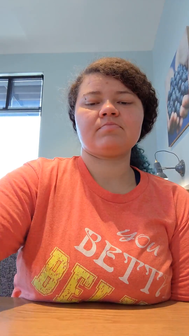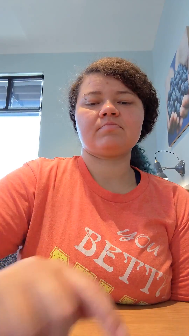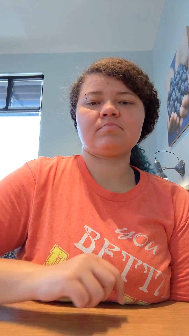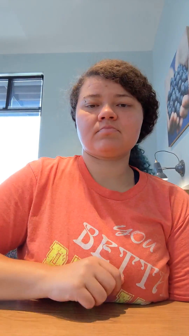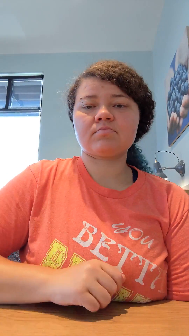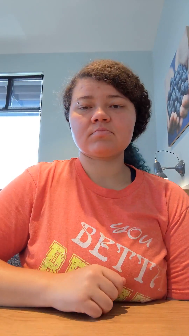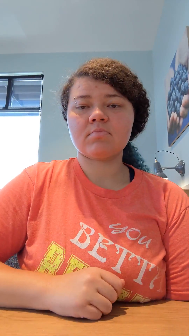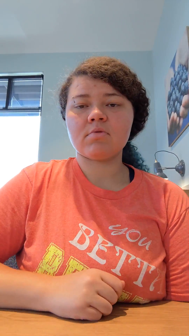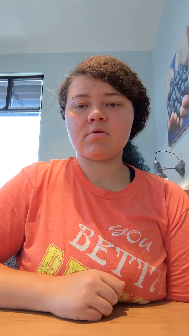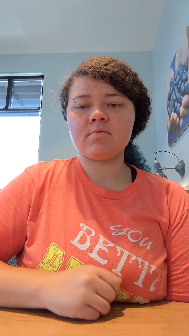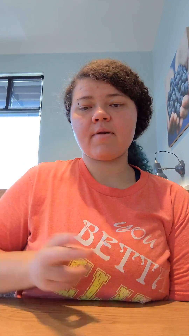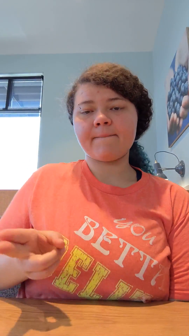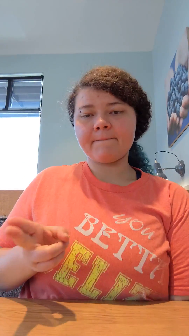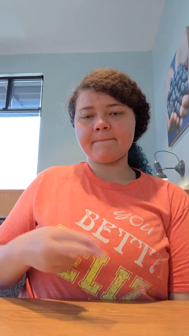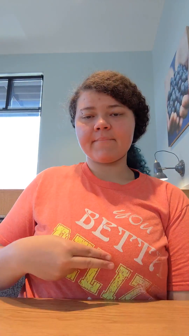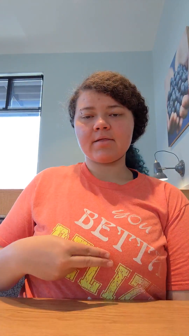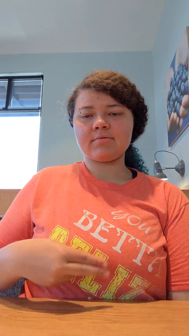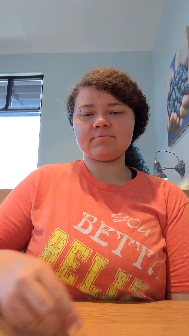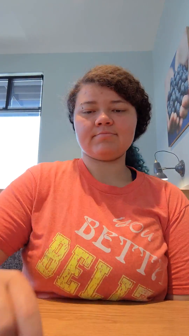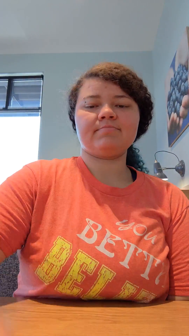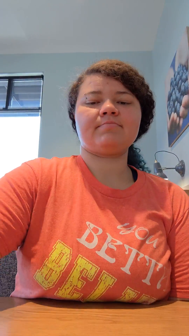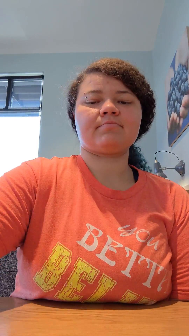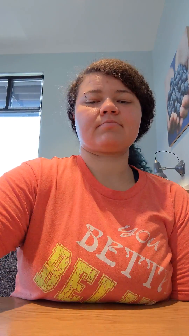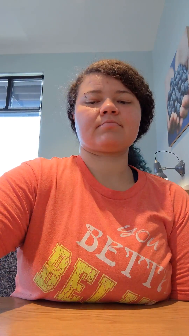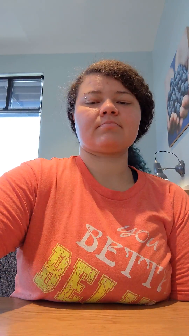belt